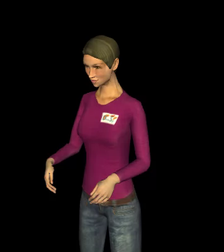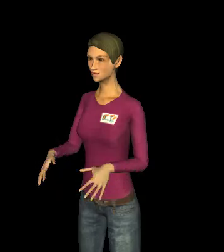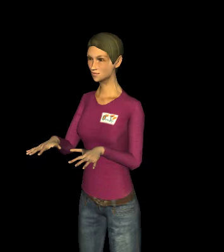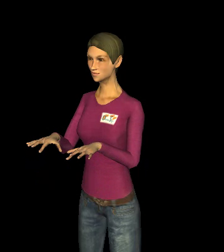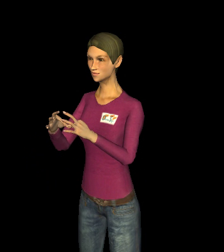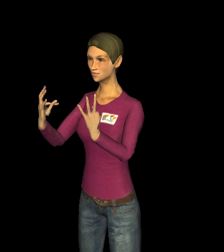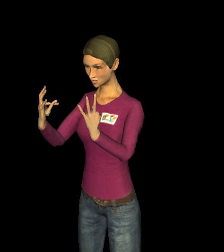يجد